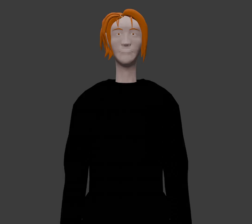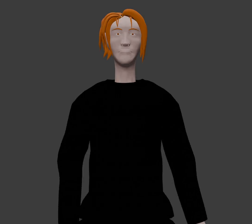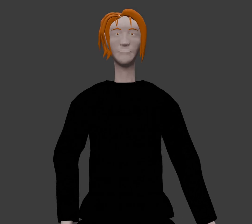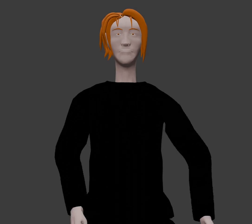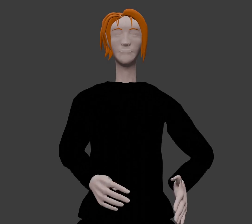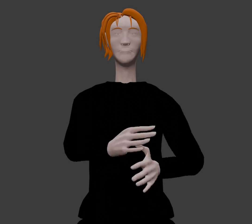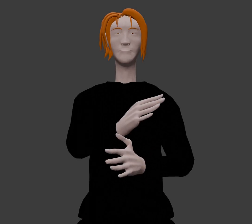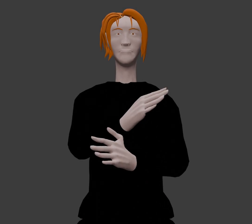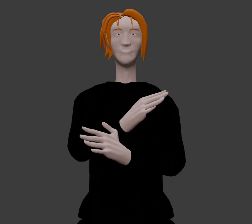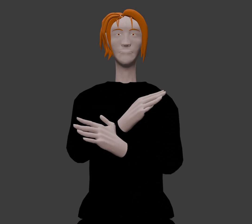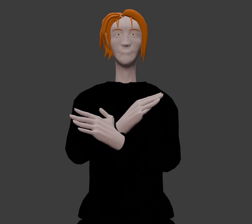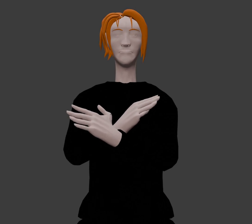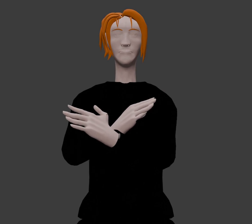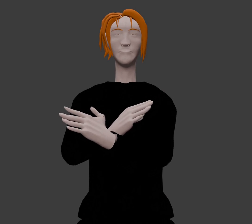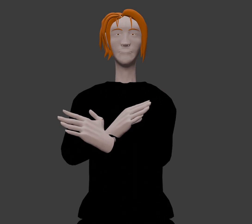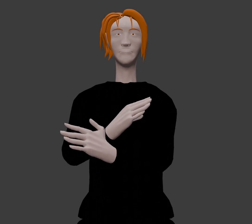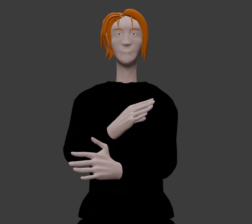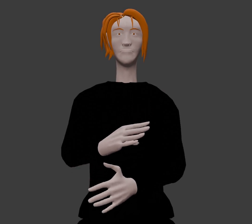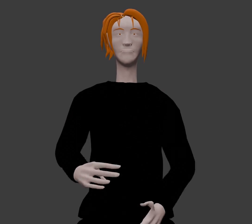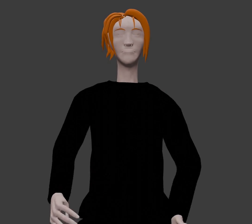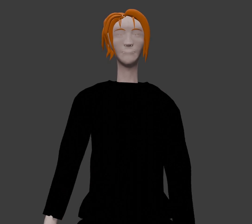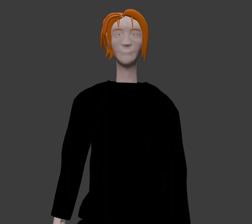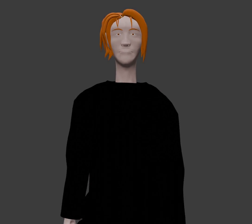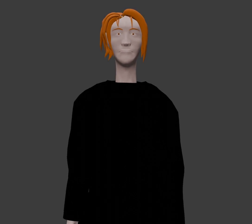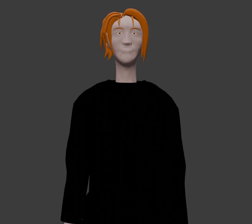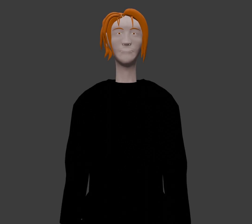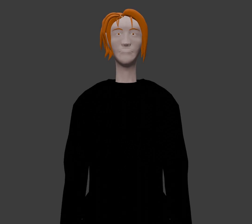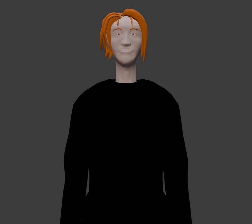Ban